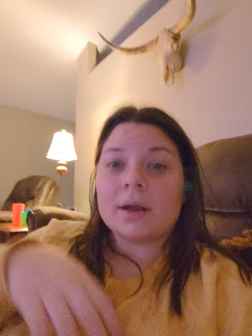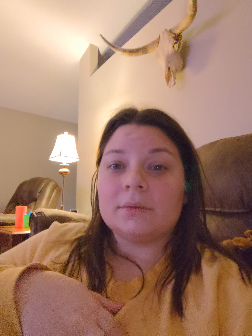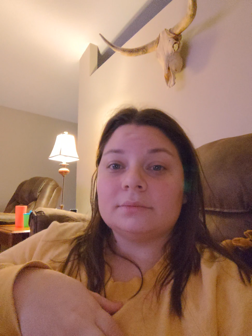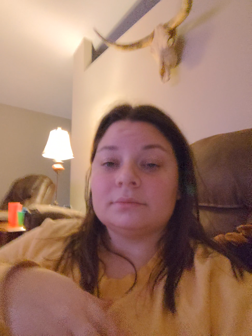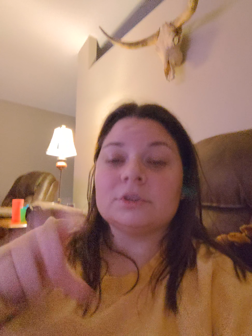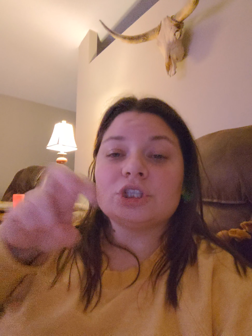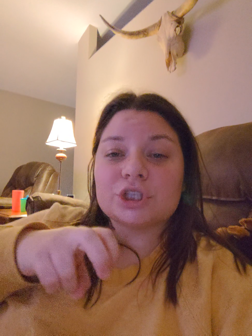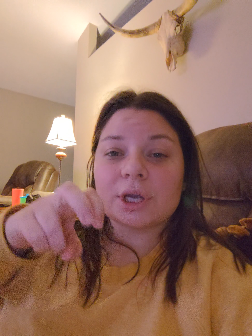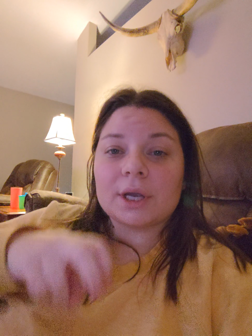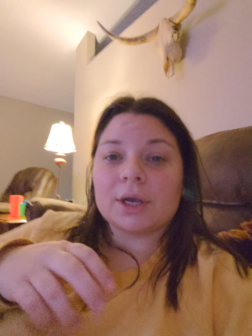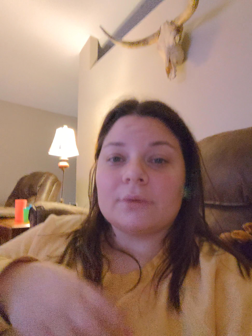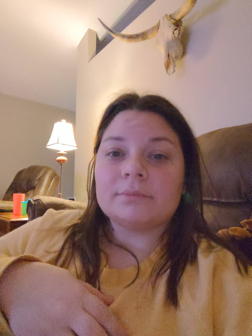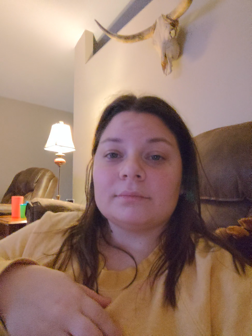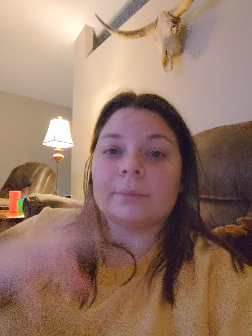chair